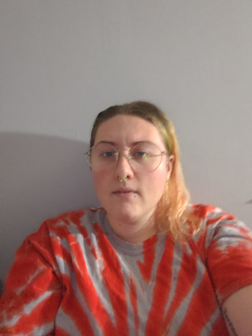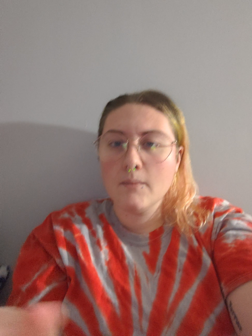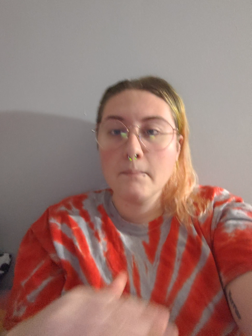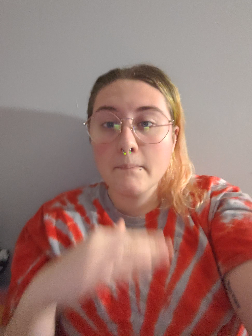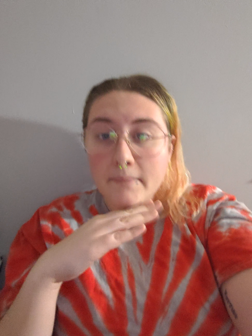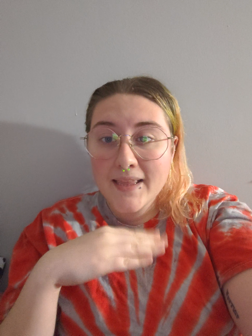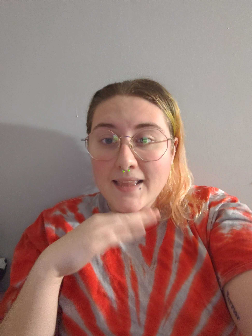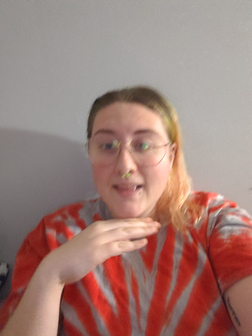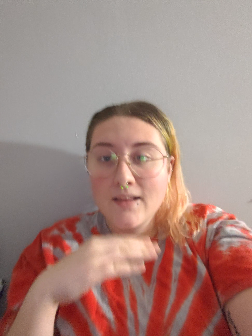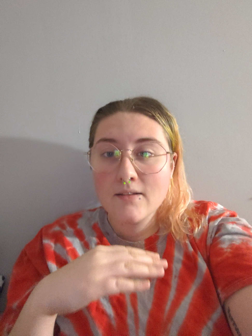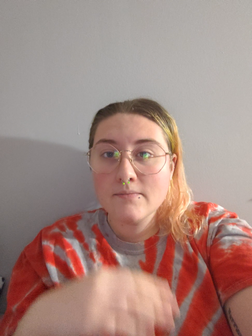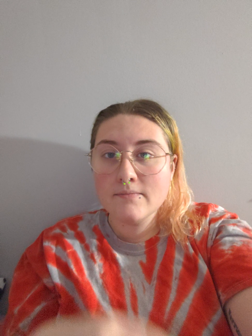pig